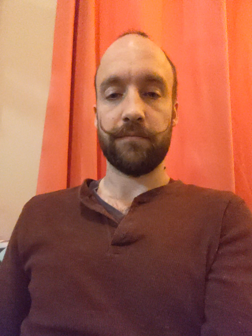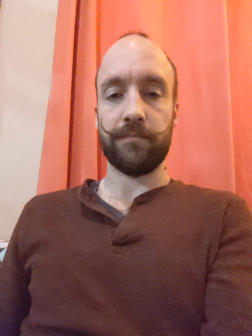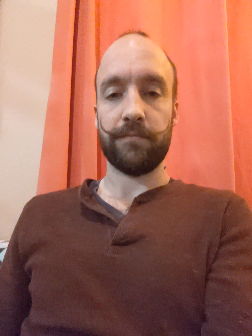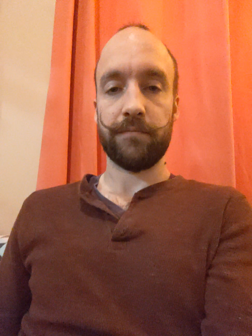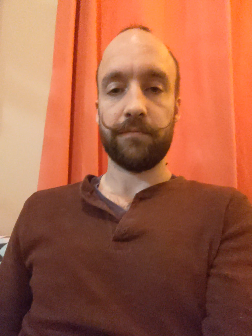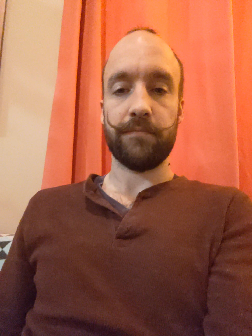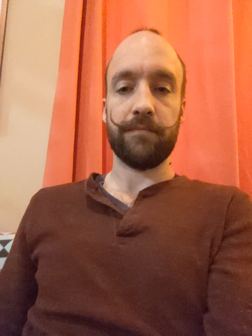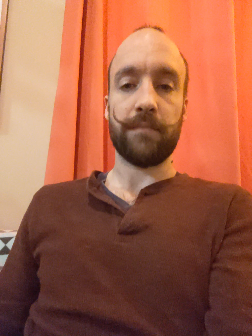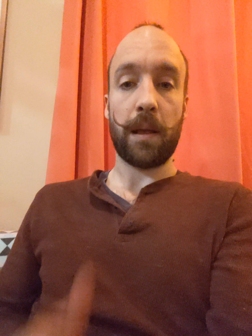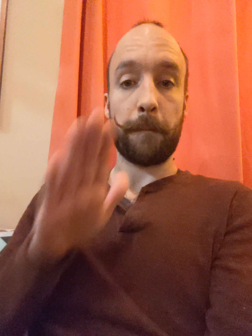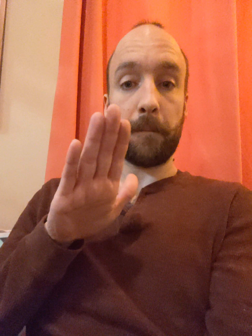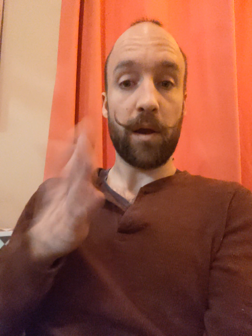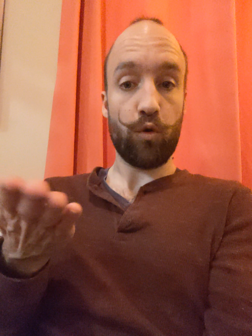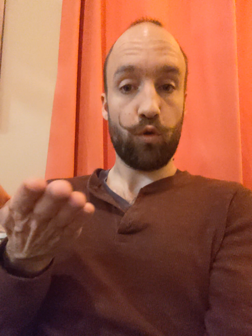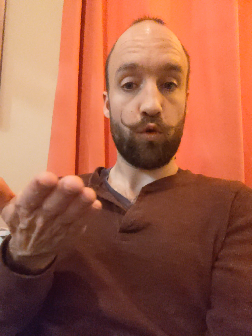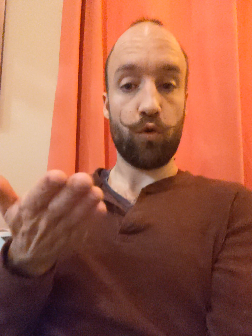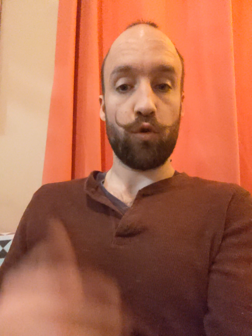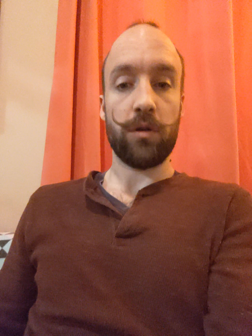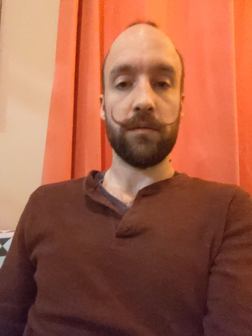book